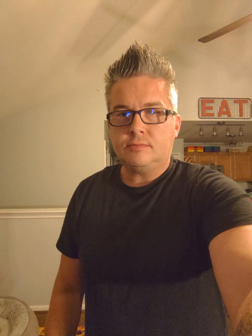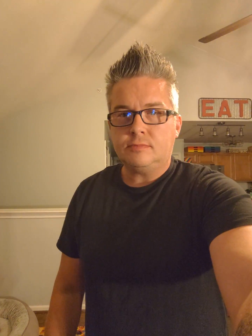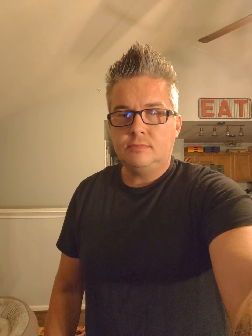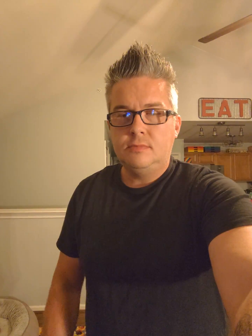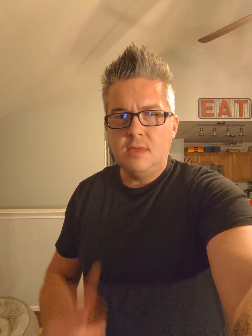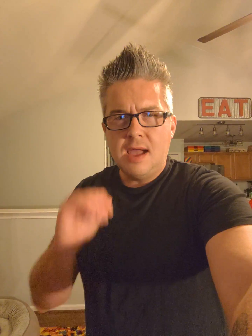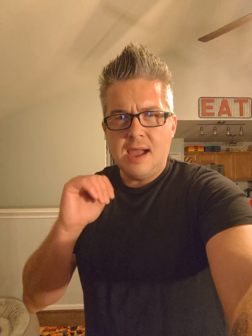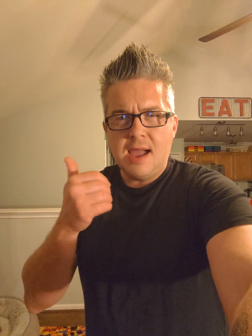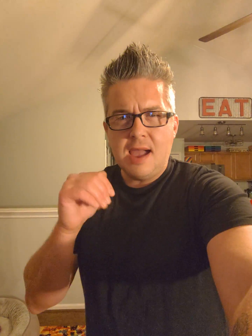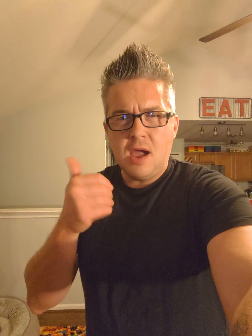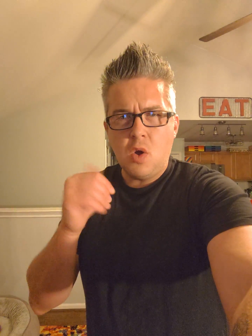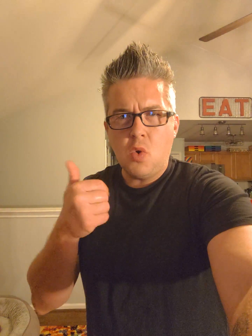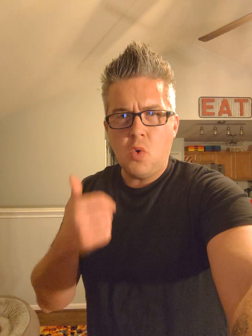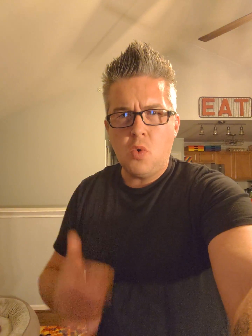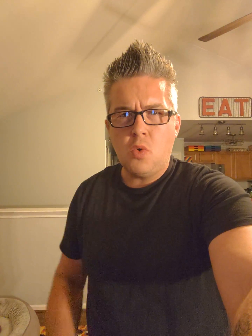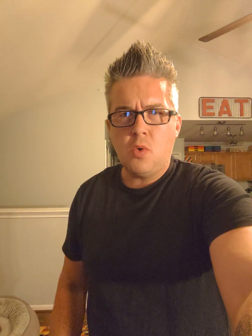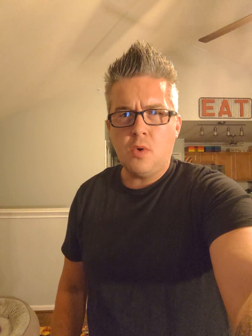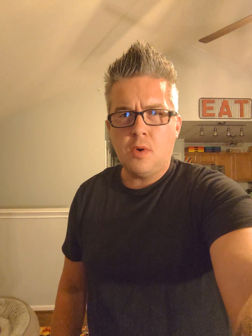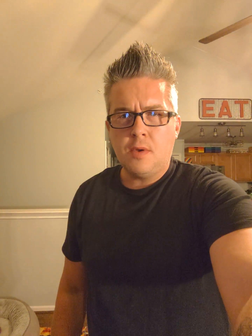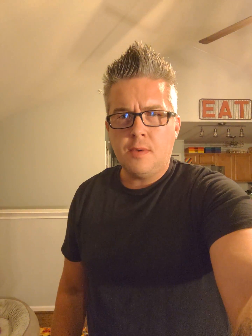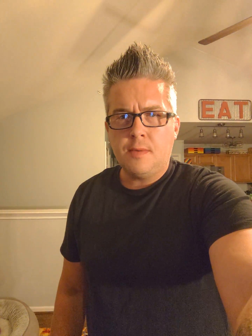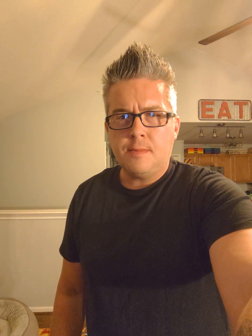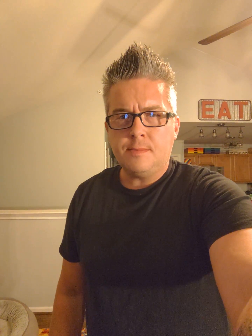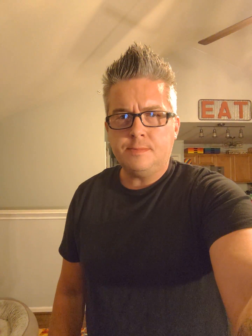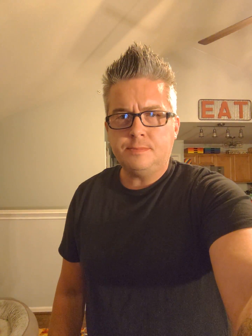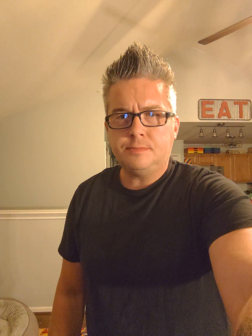how